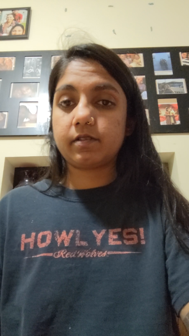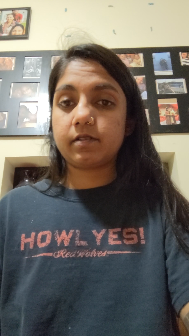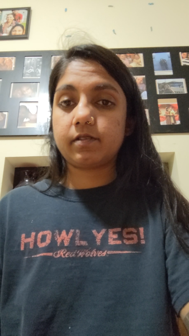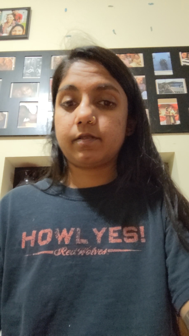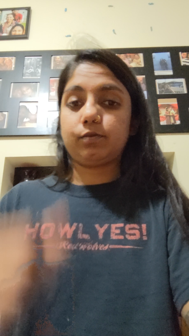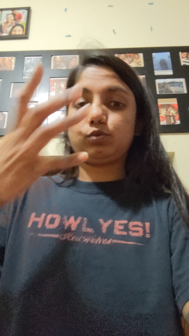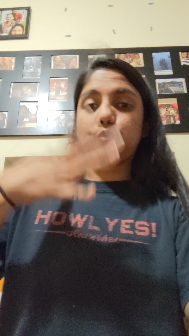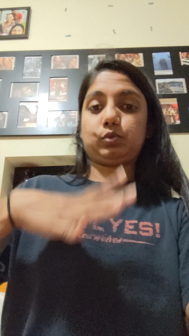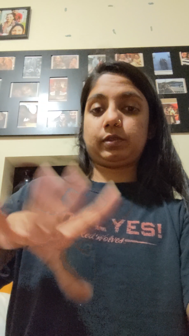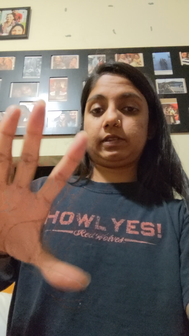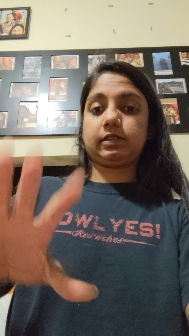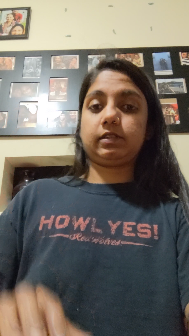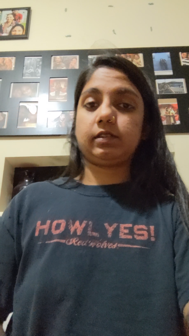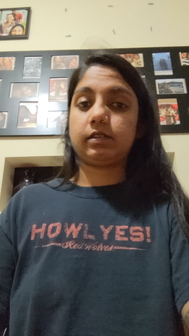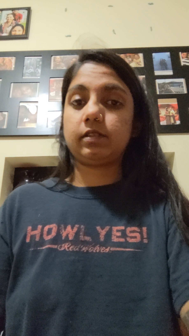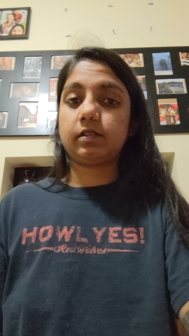dress